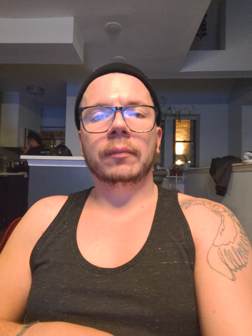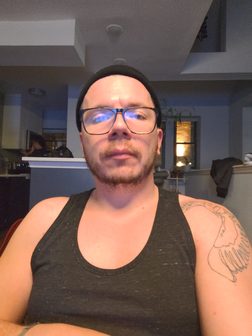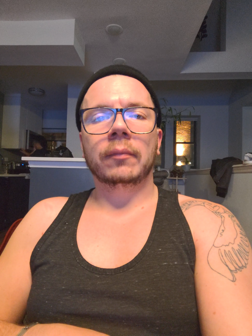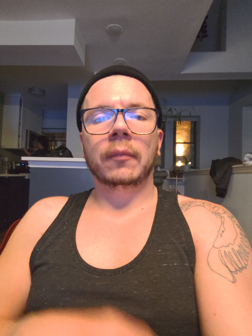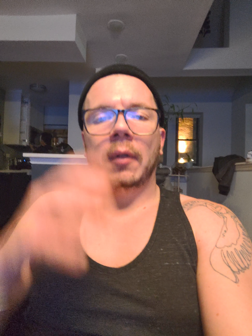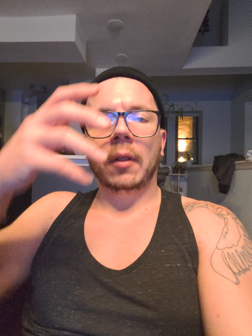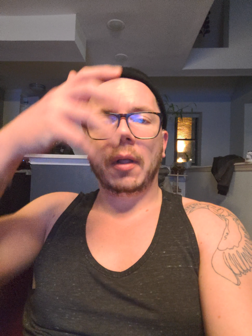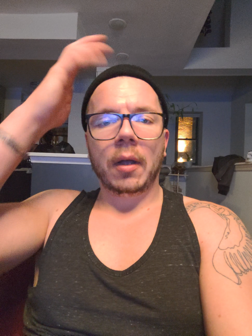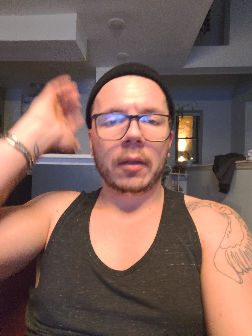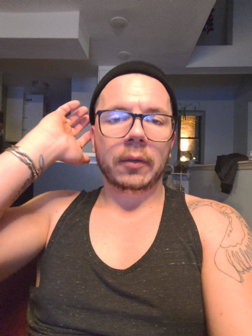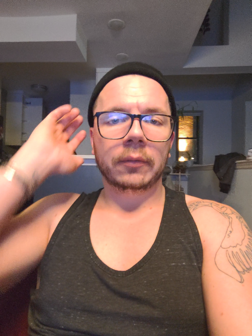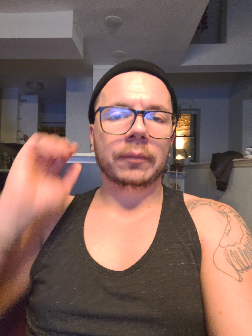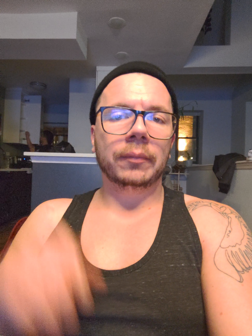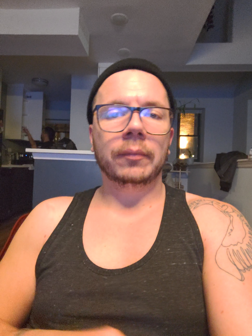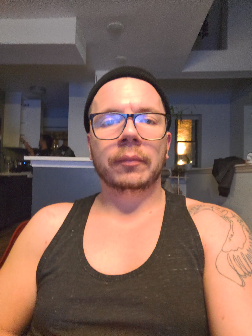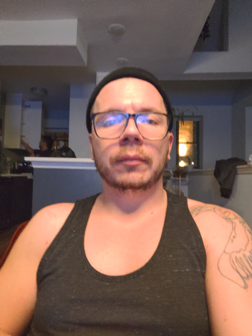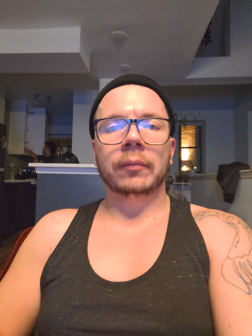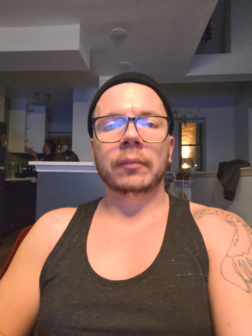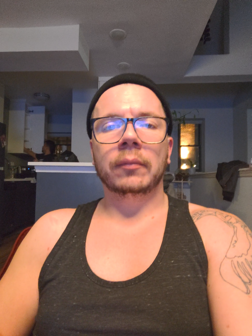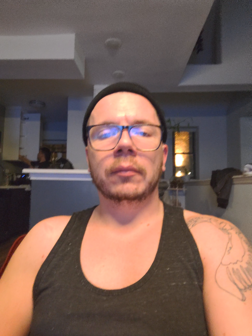lion